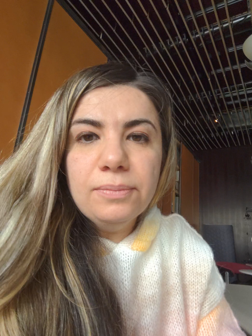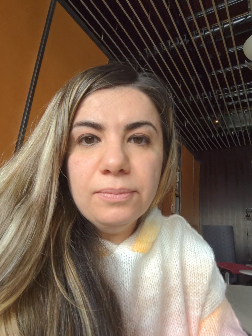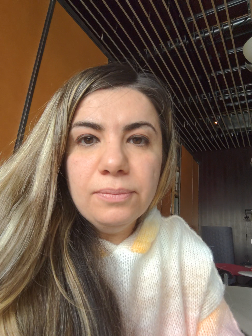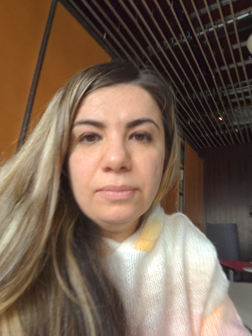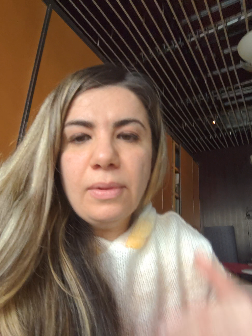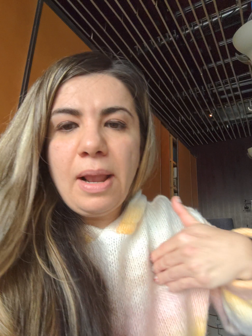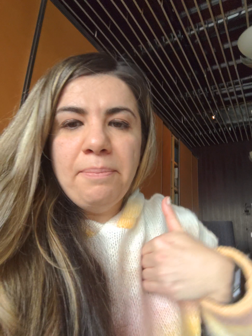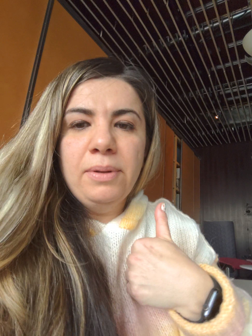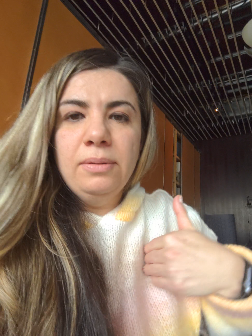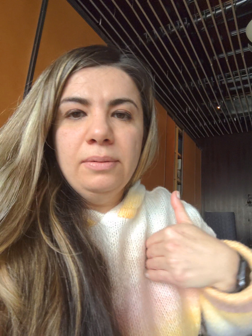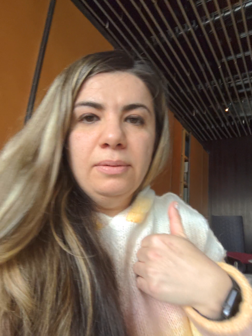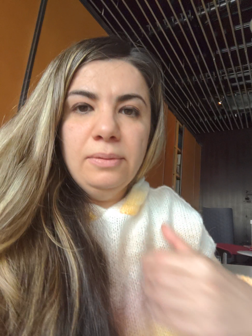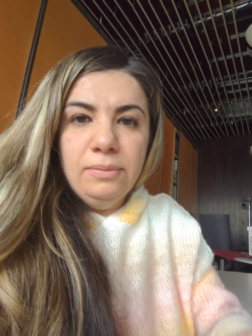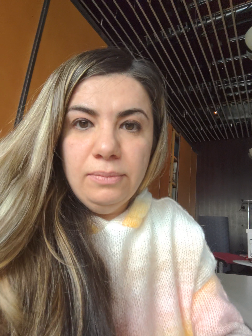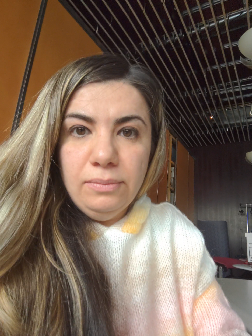animal